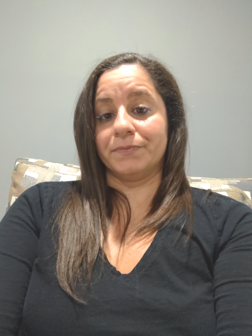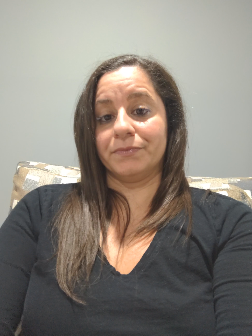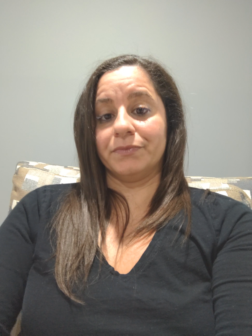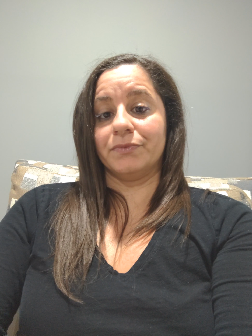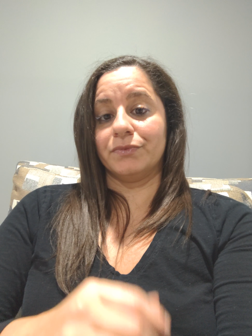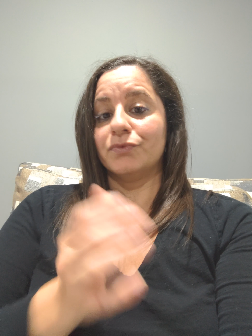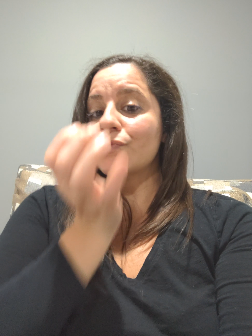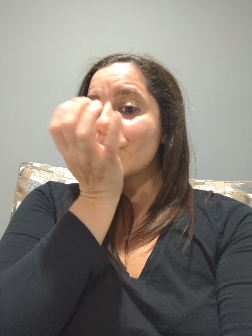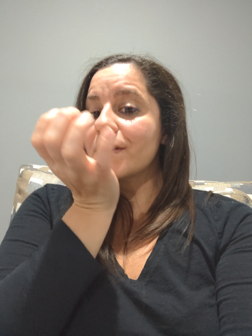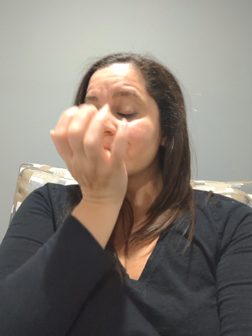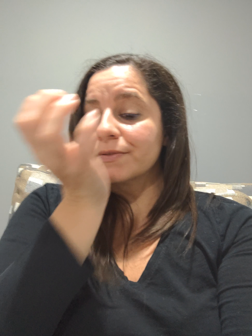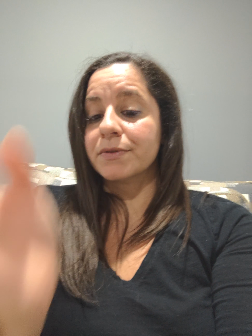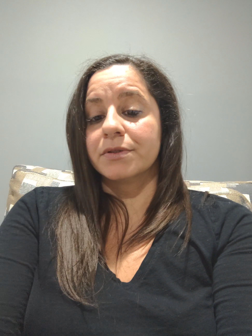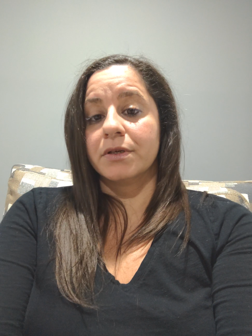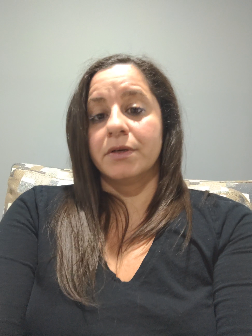grass